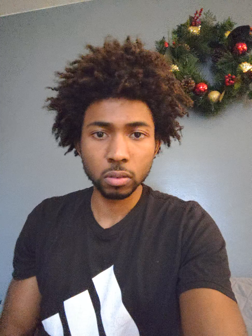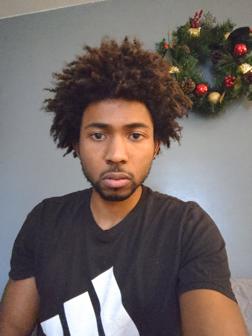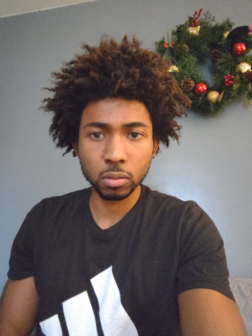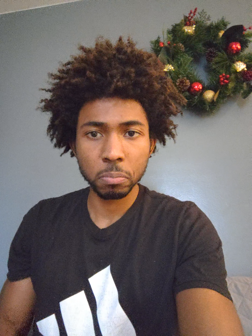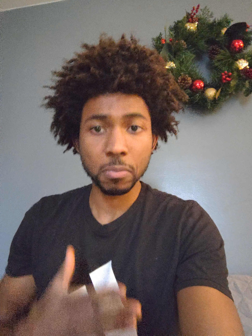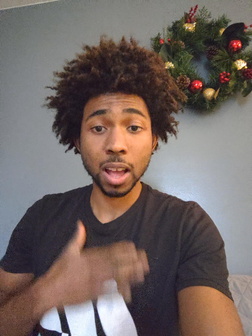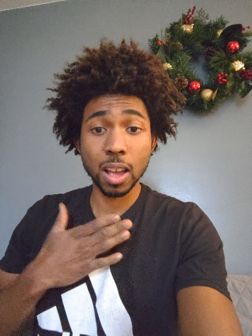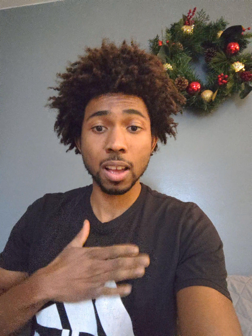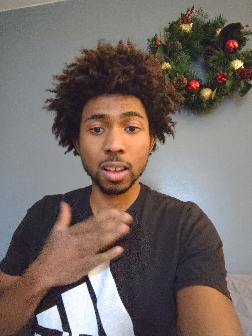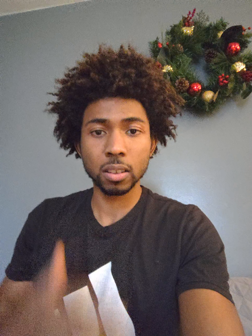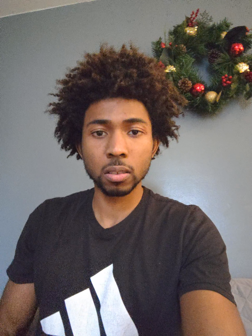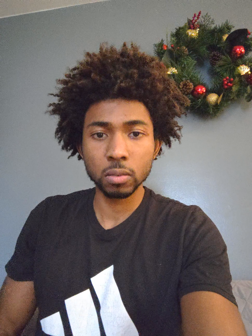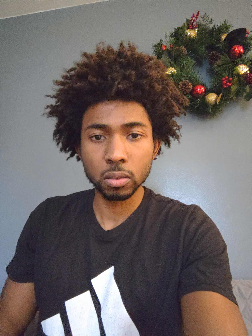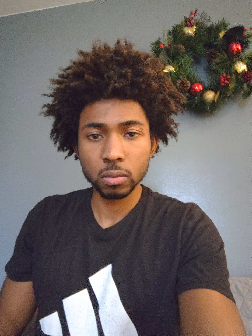happy